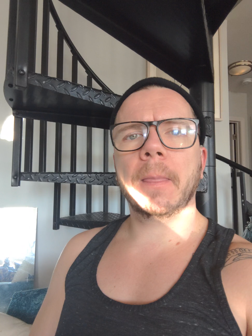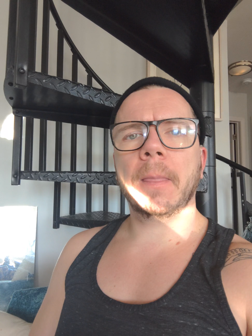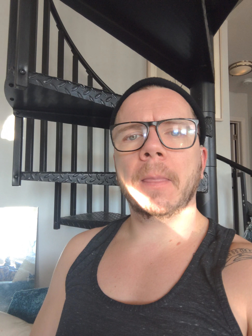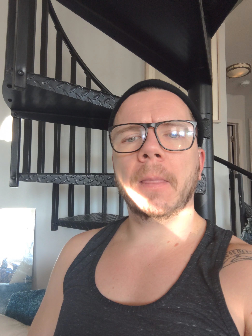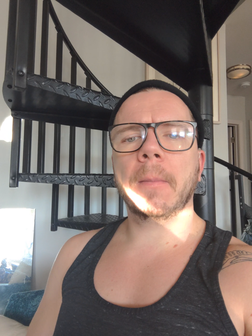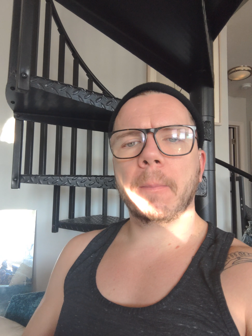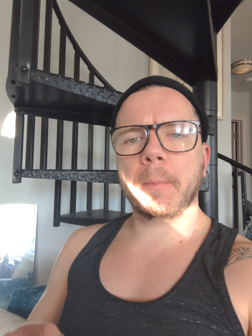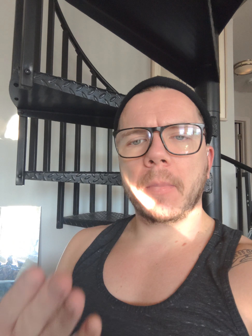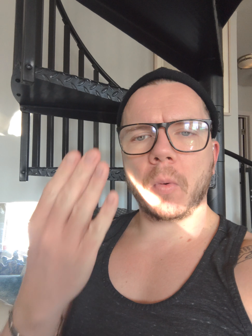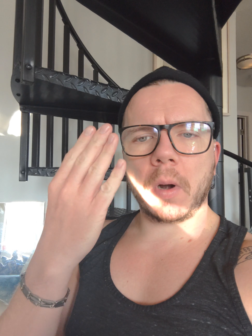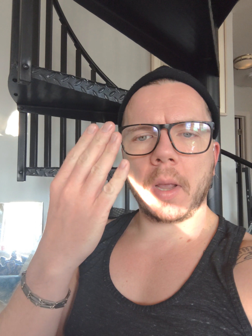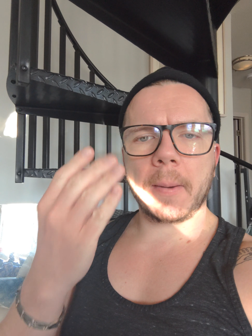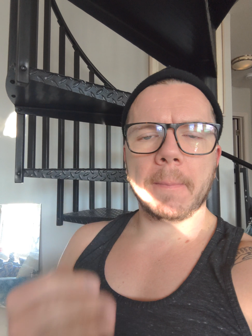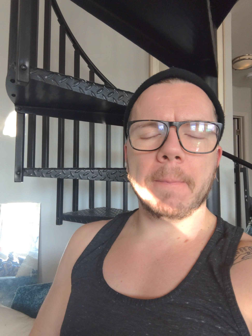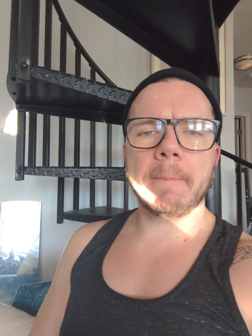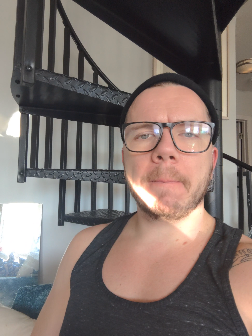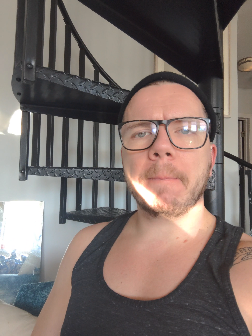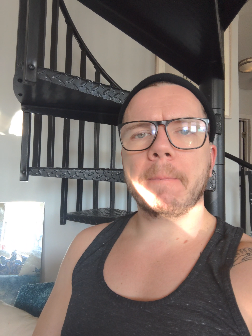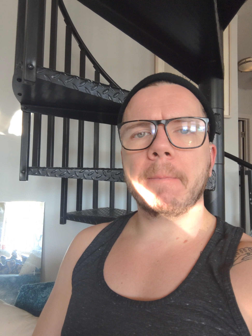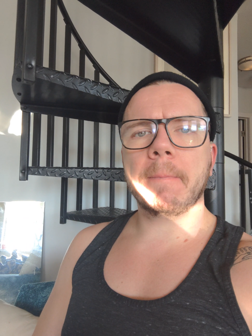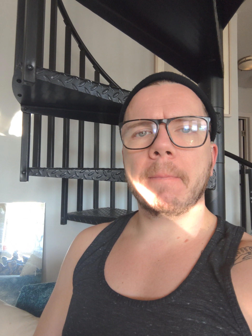morning